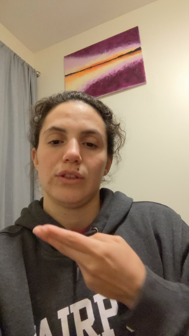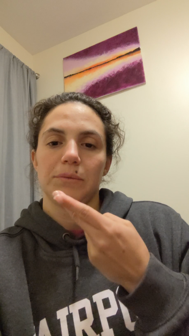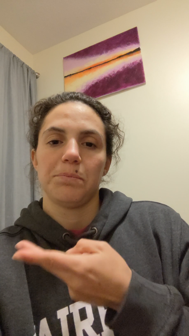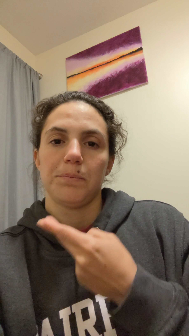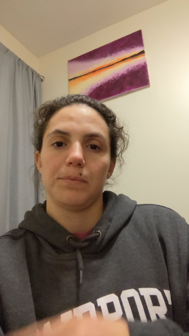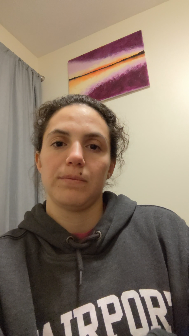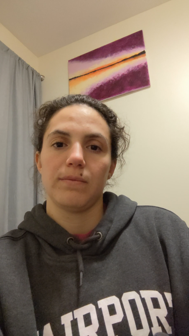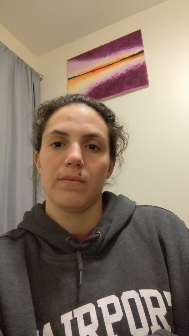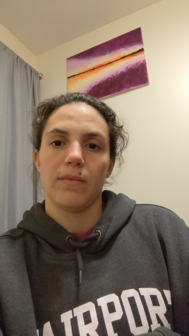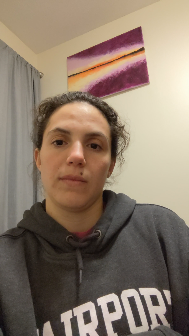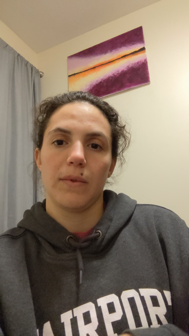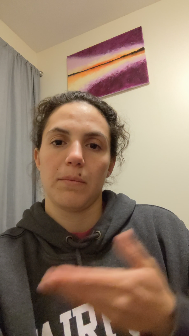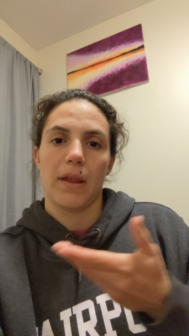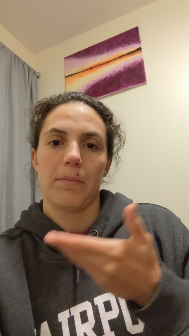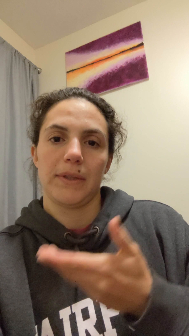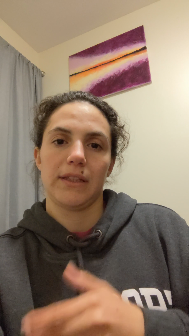baby